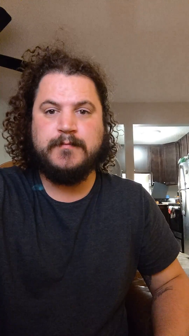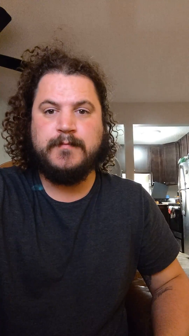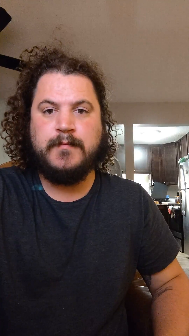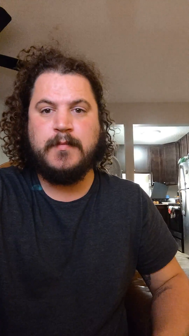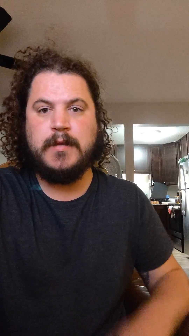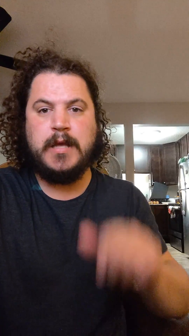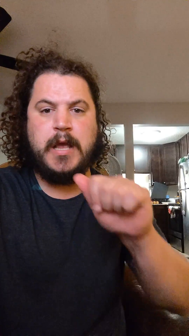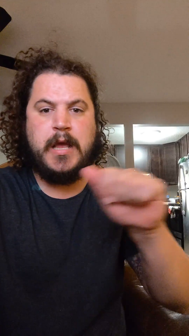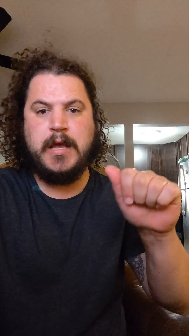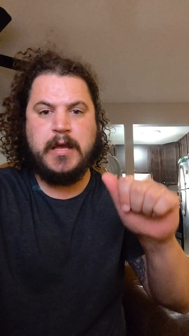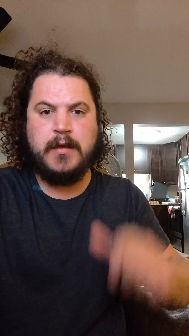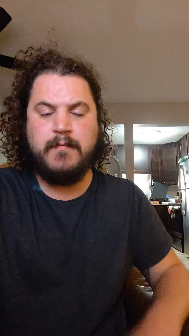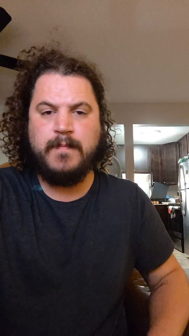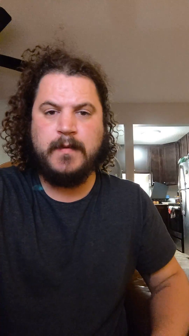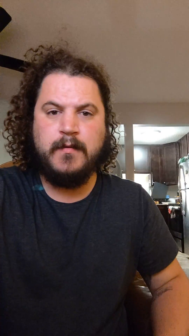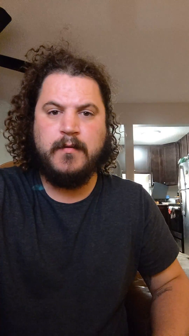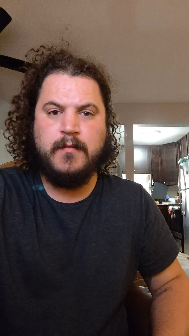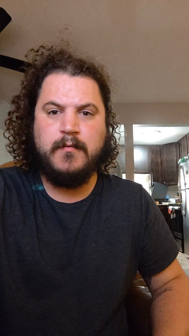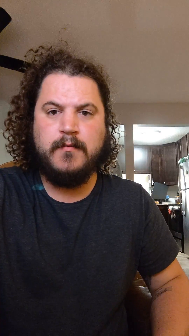a